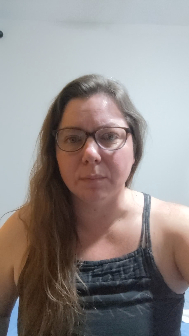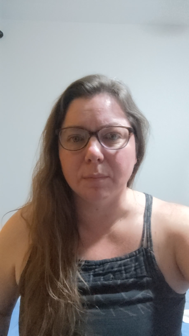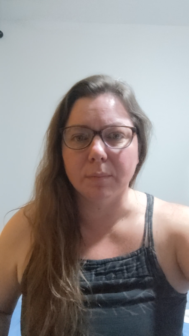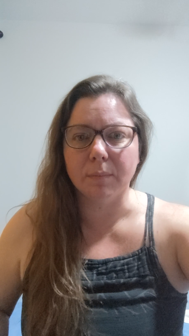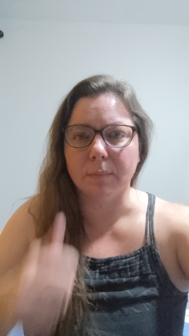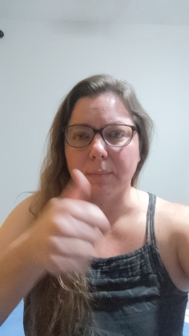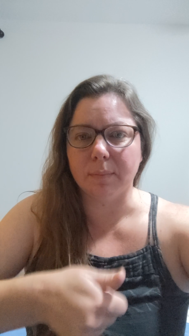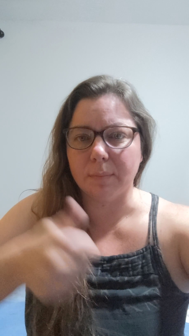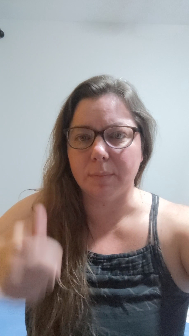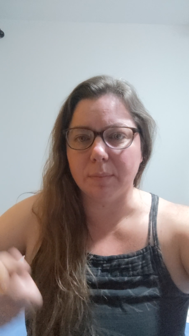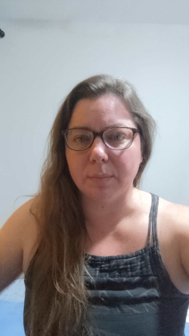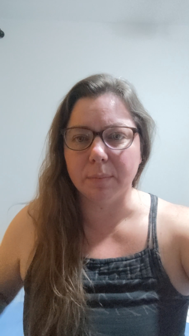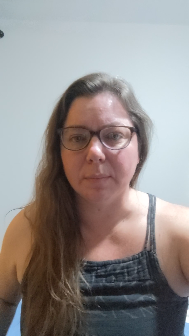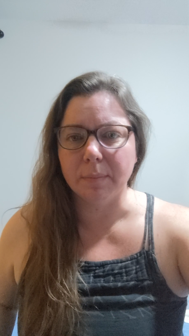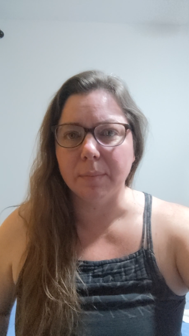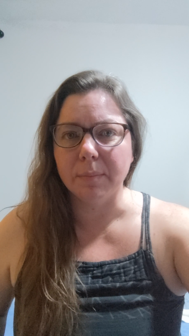each